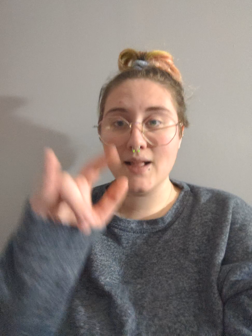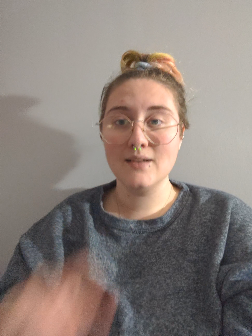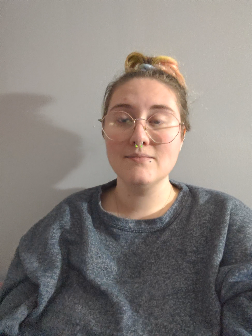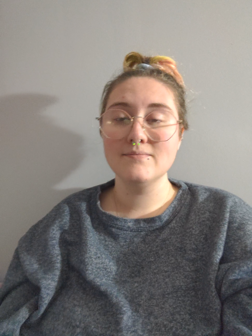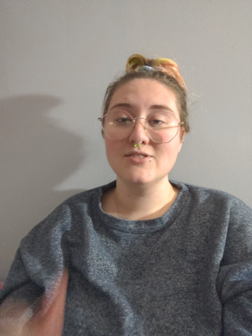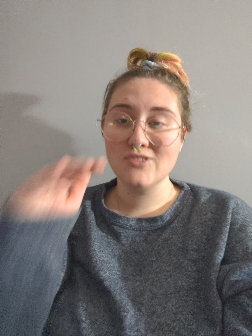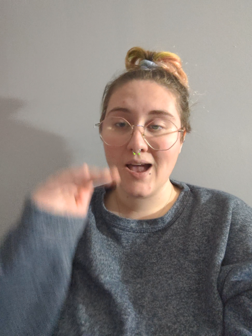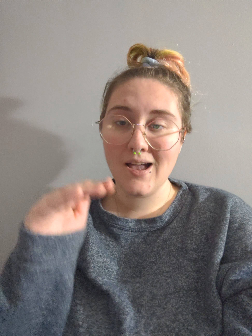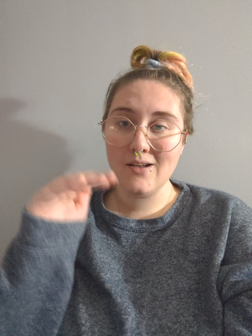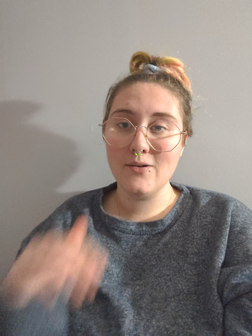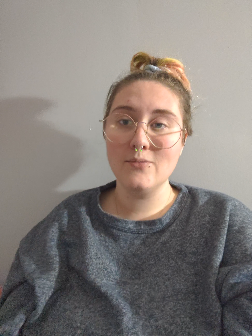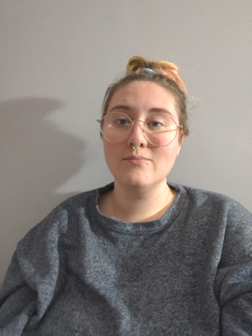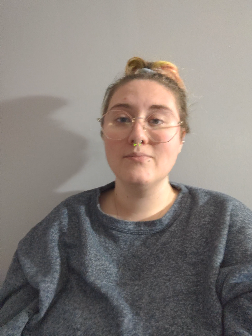child